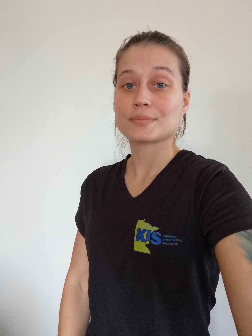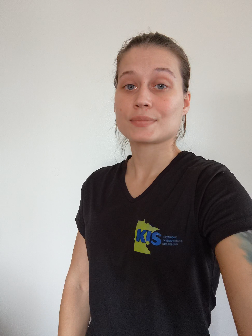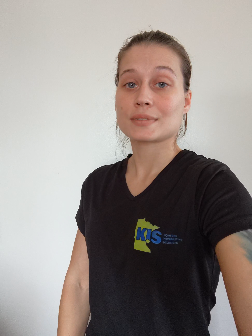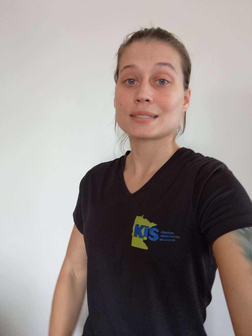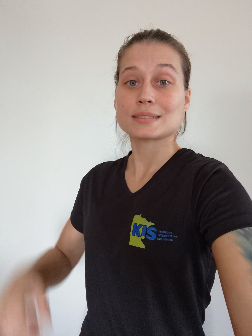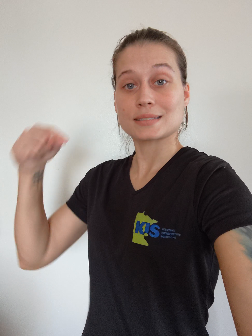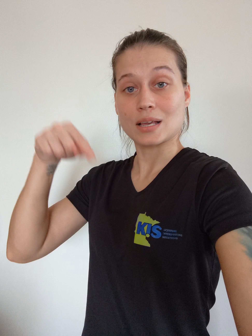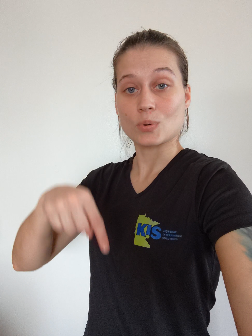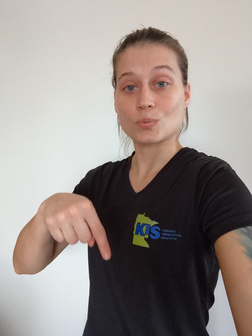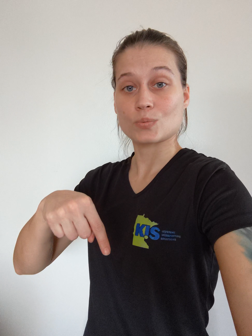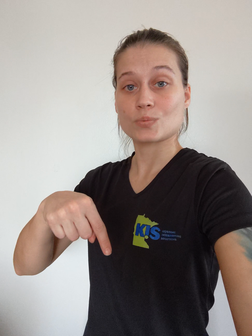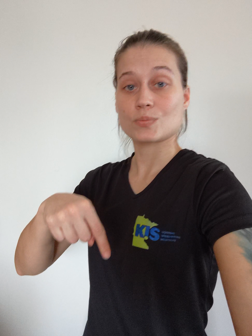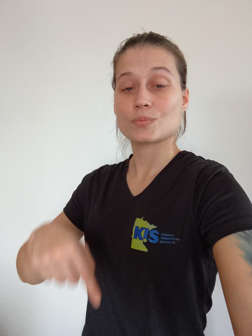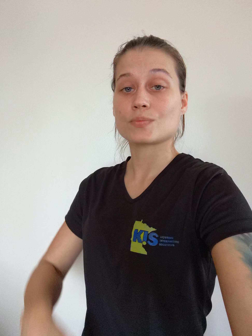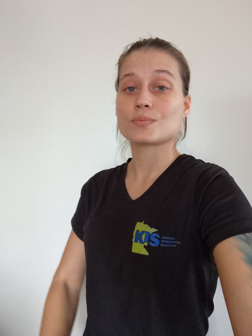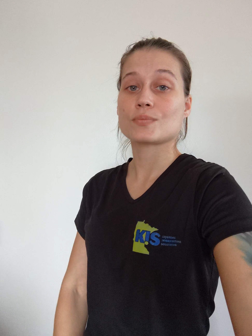down